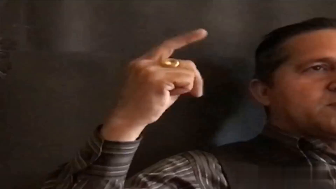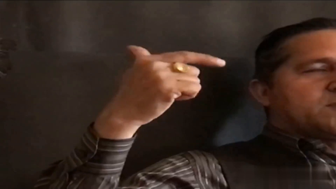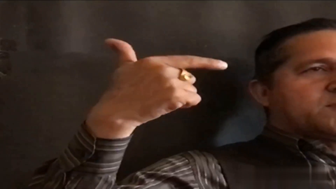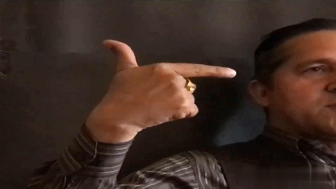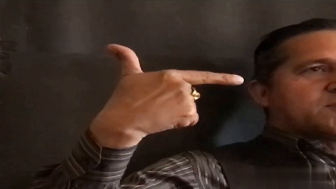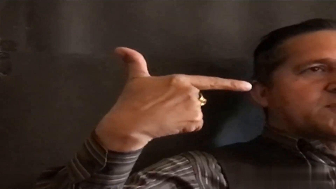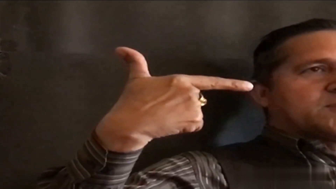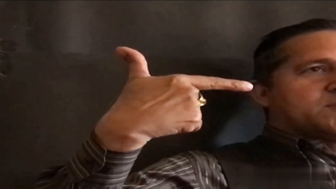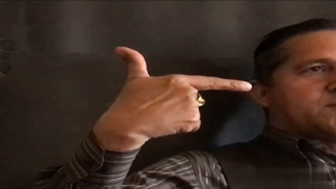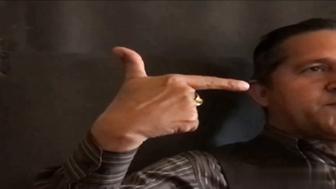ज्ञ